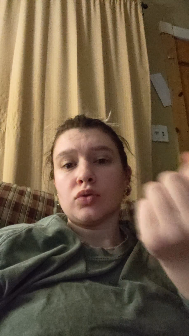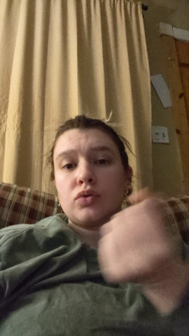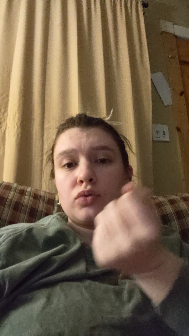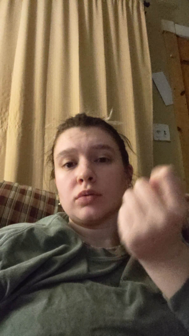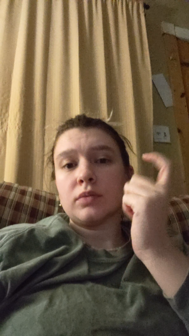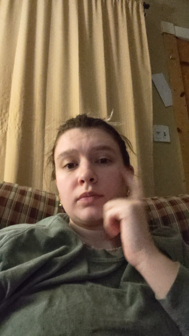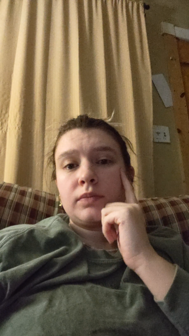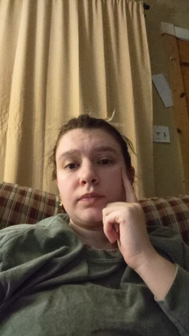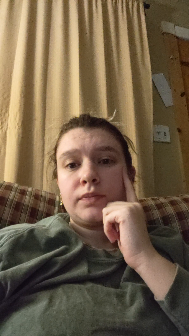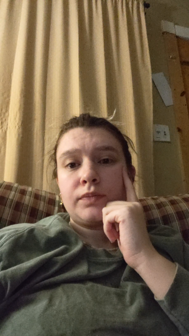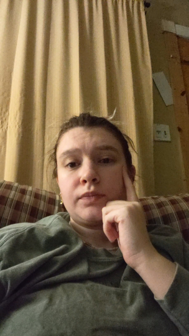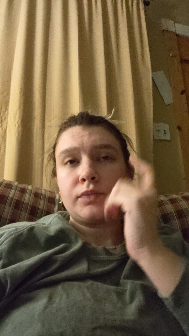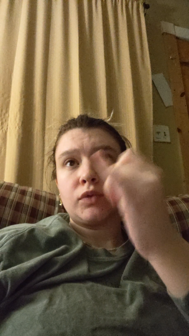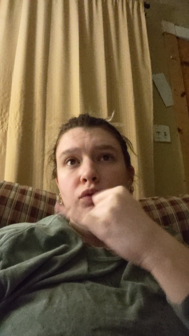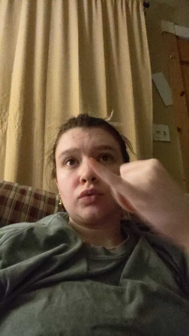draw